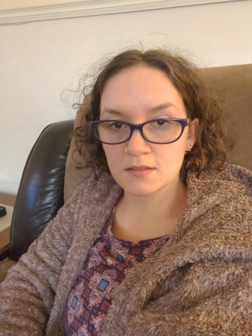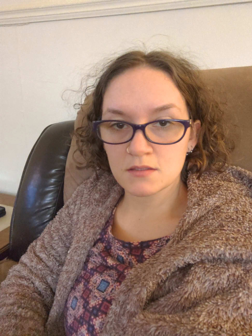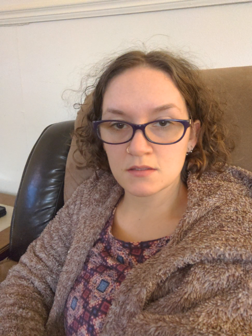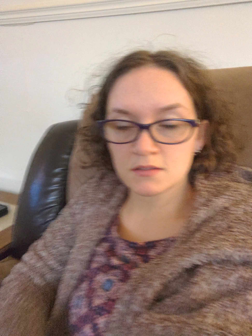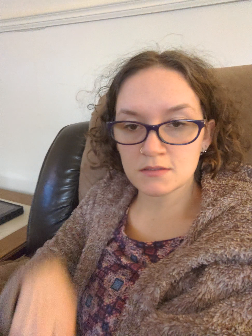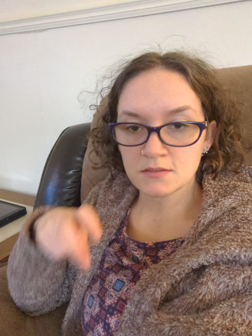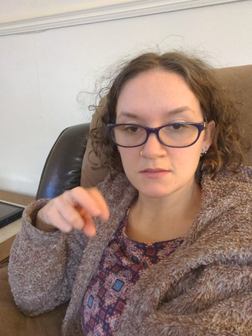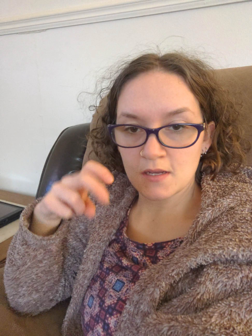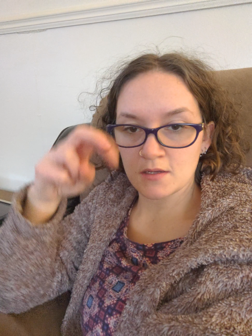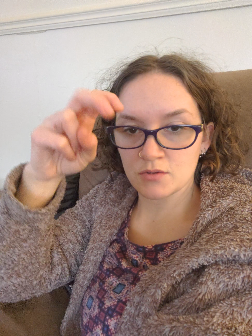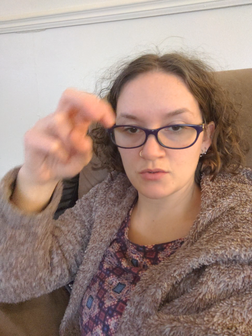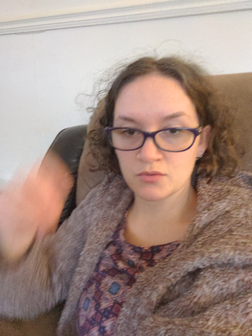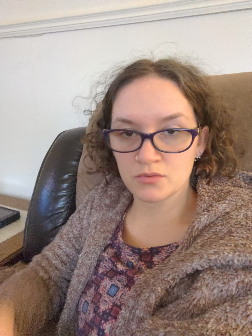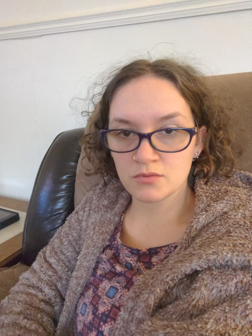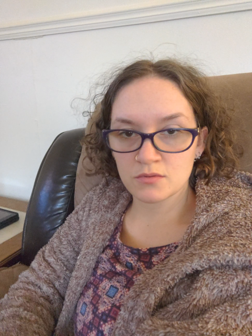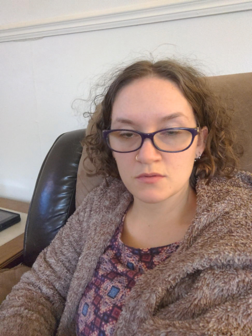stairs